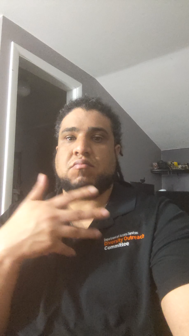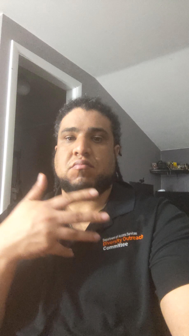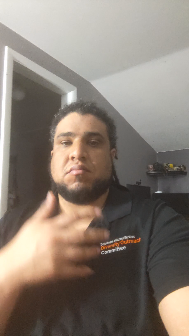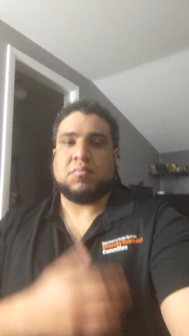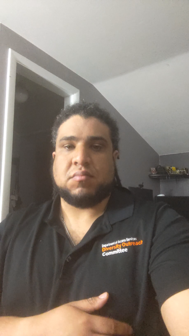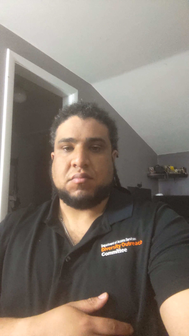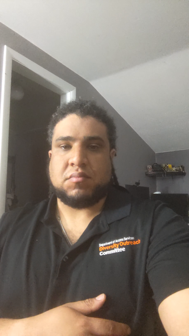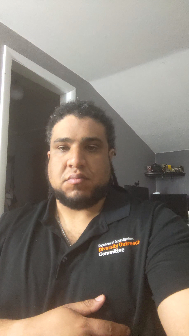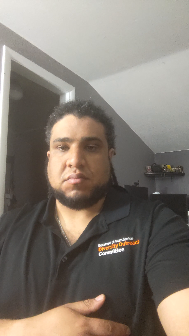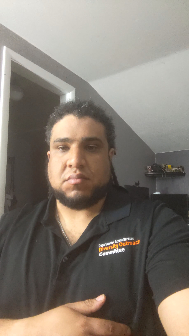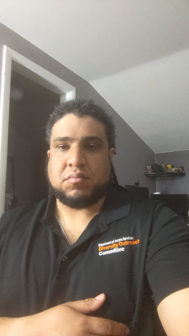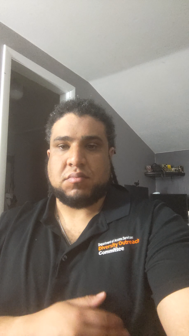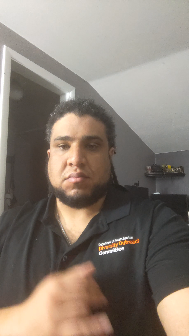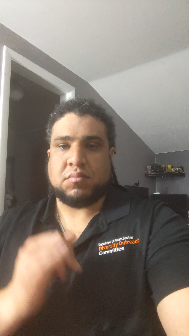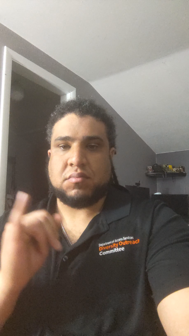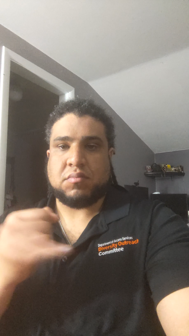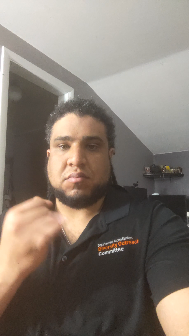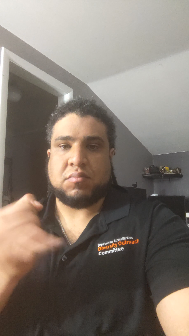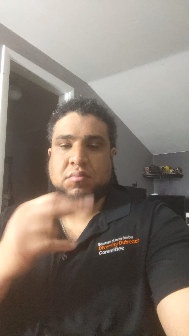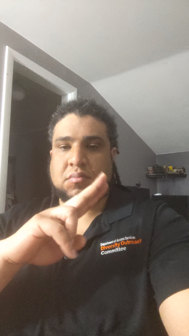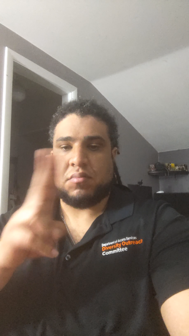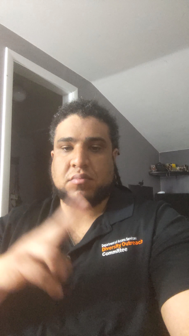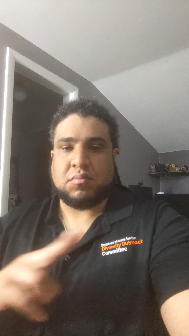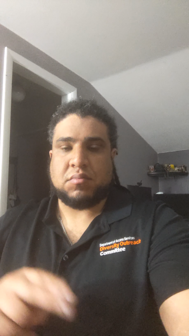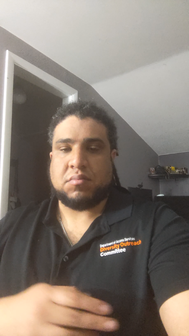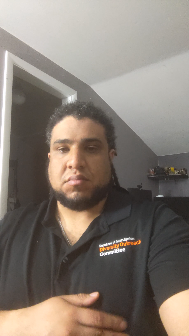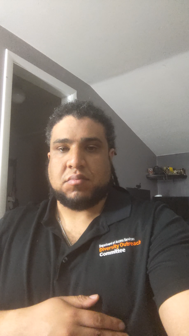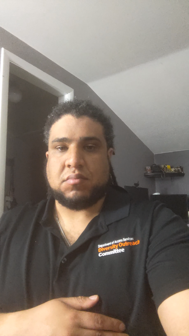jelly